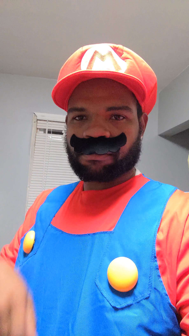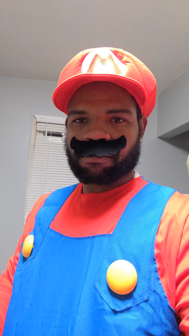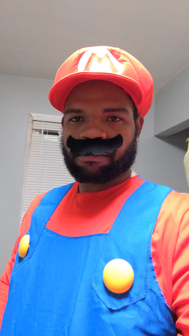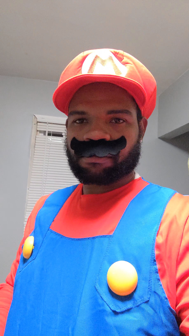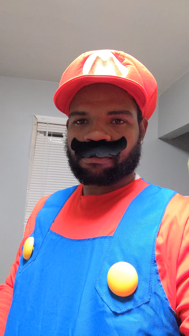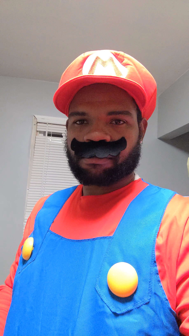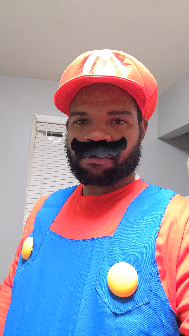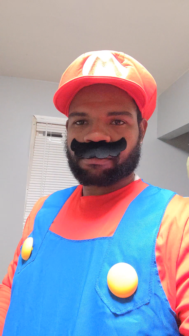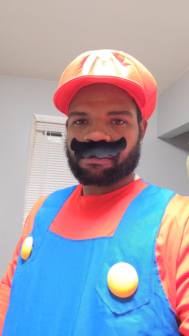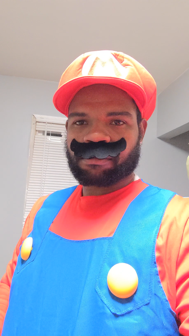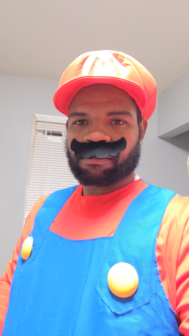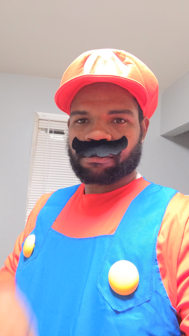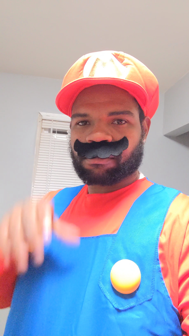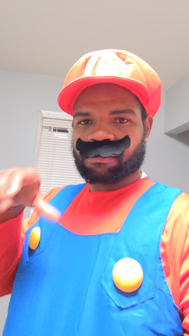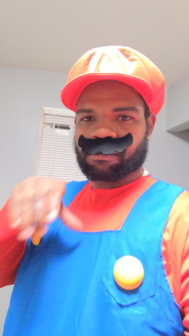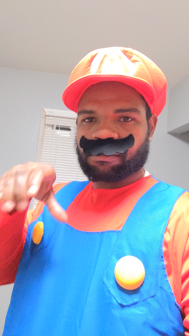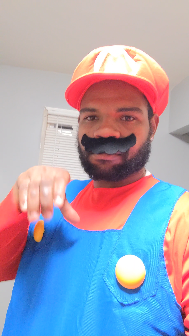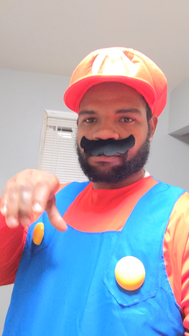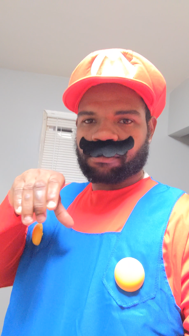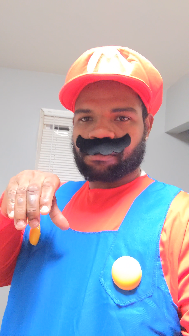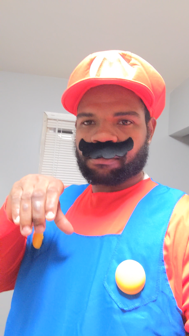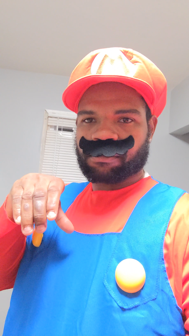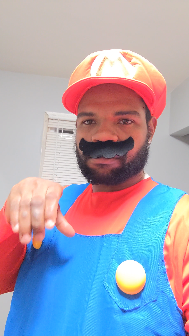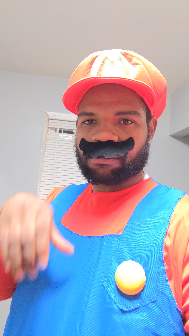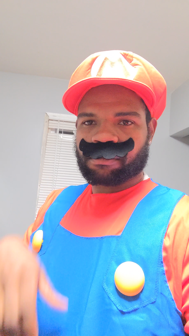does